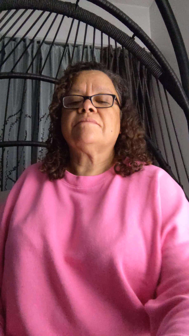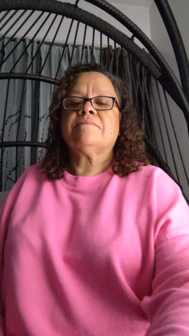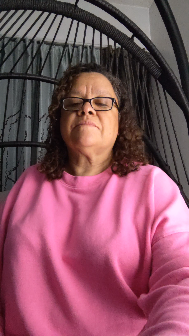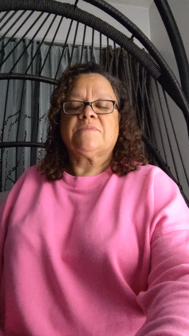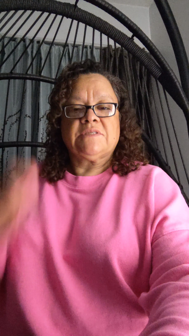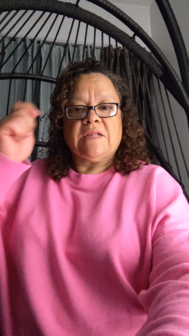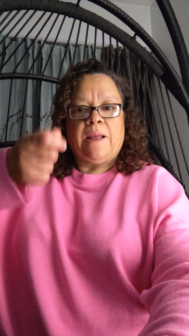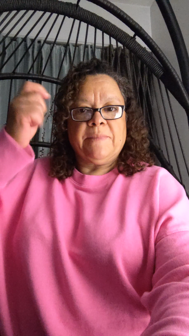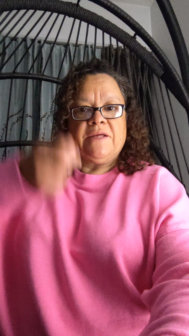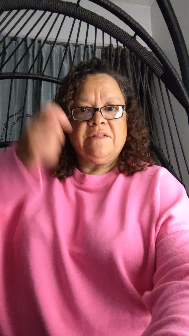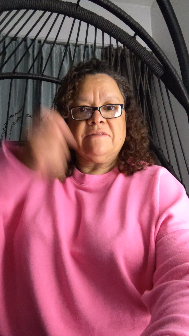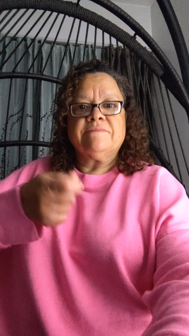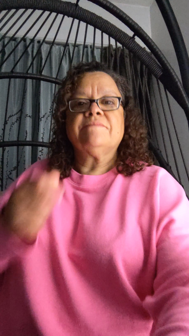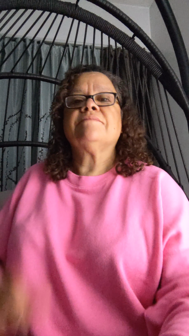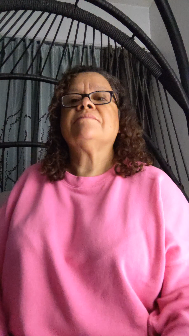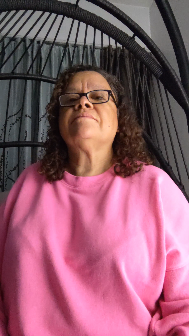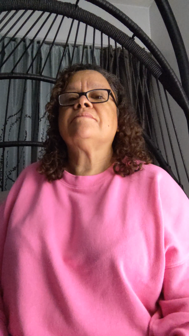hammer